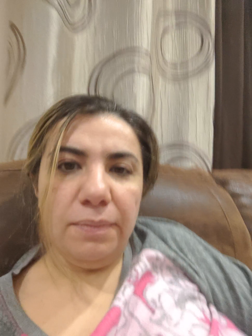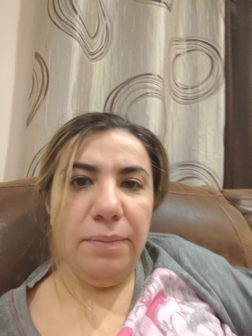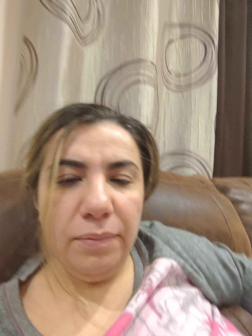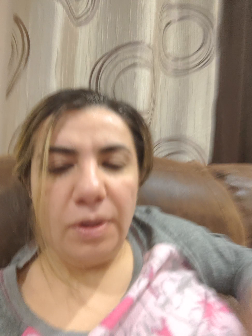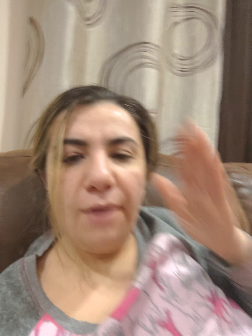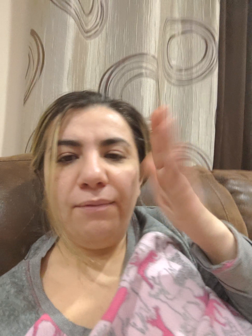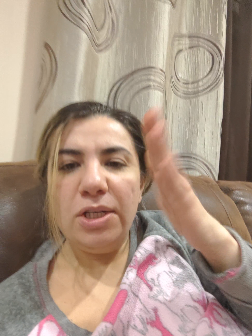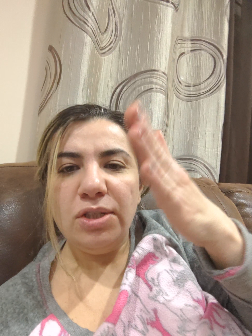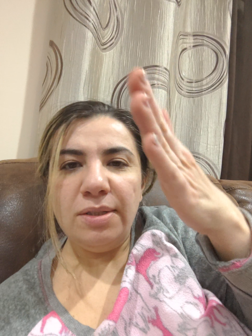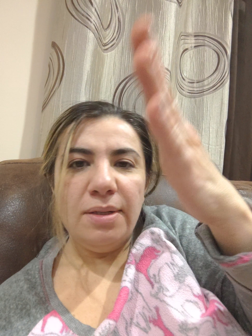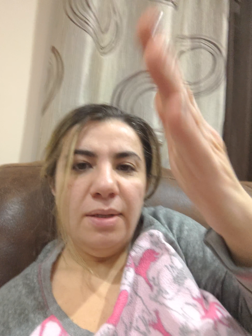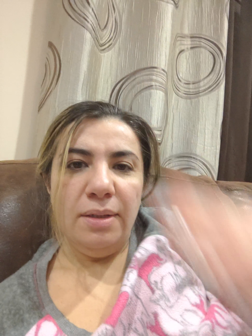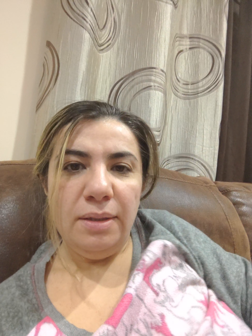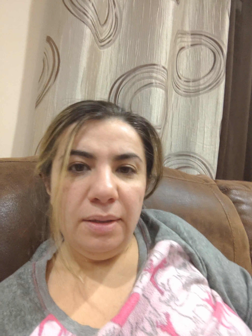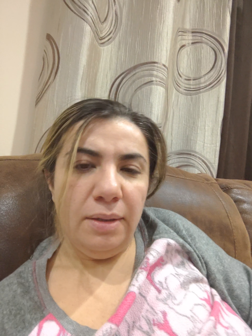fish